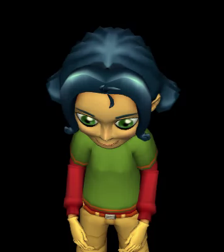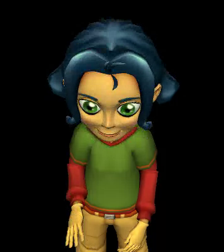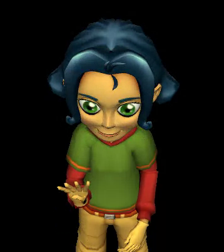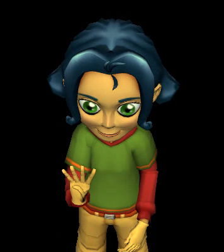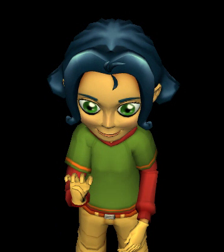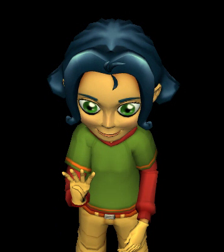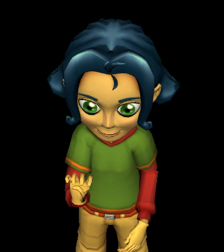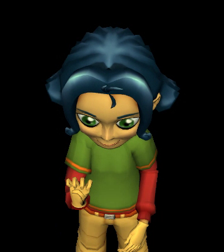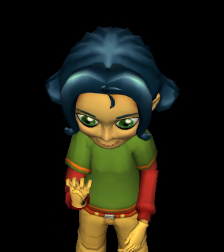40